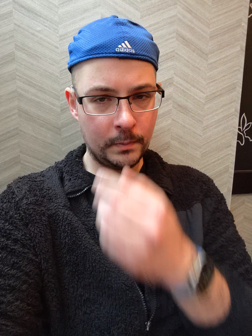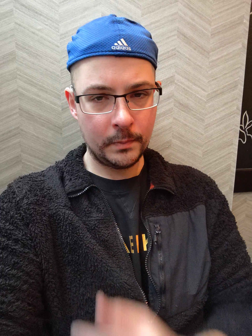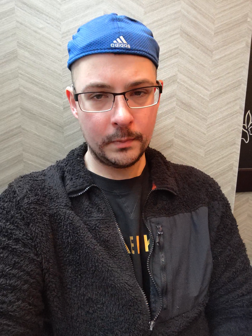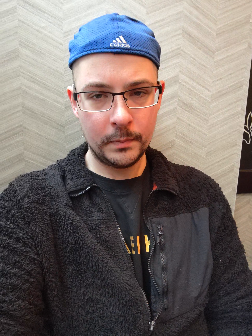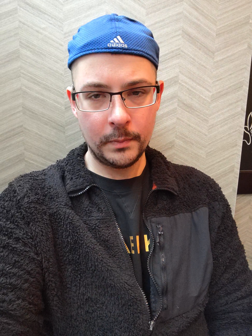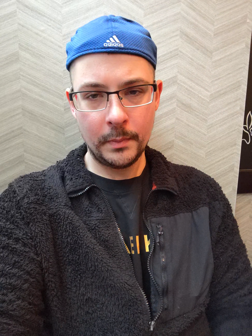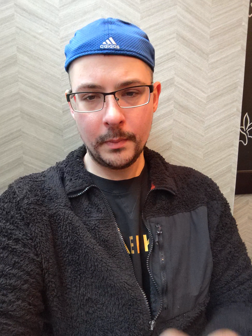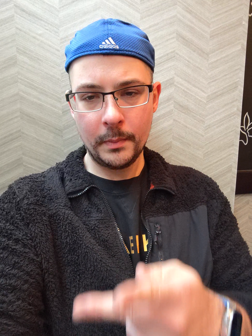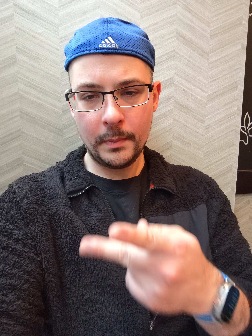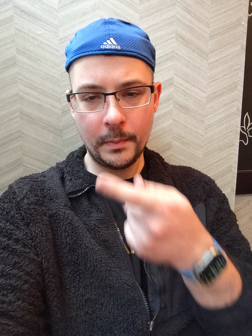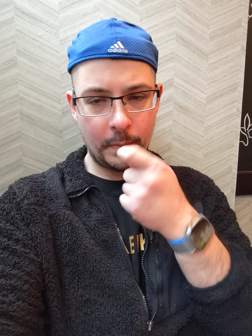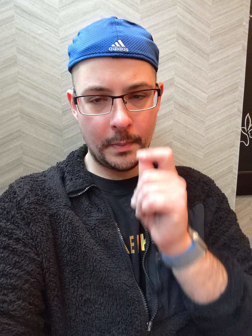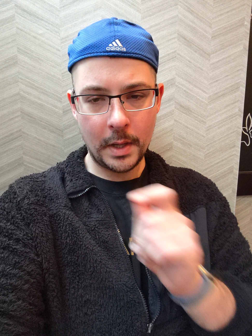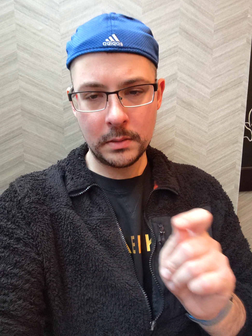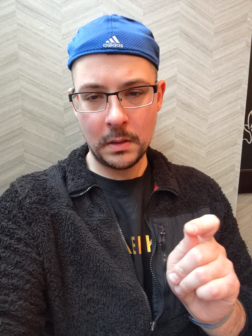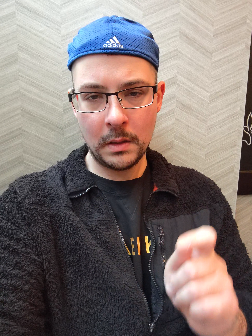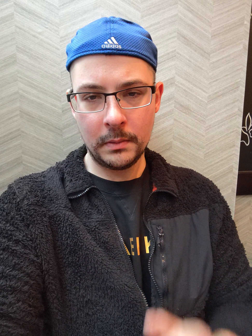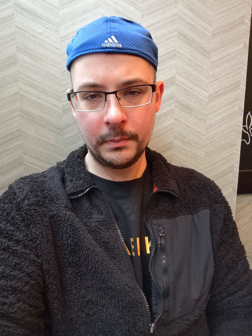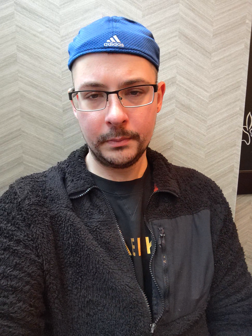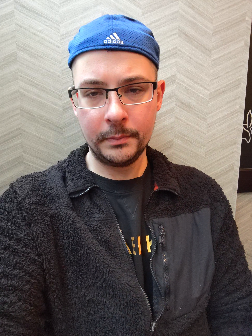pencil